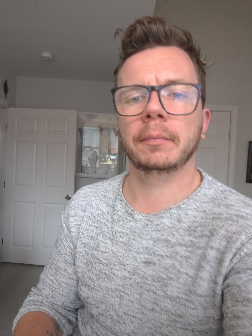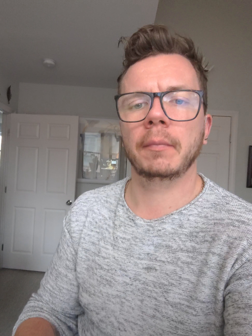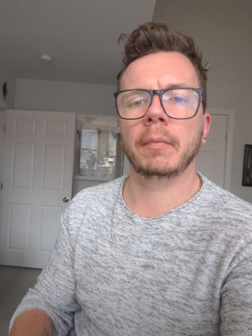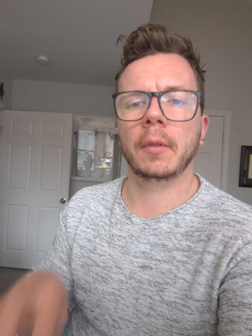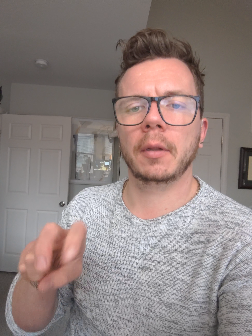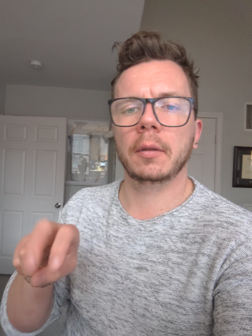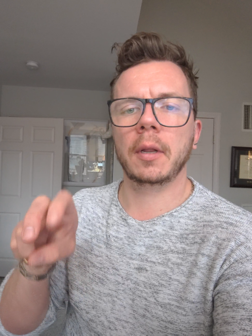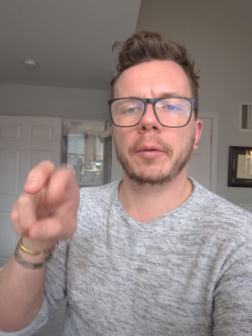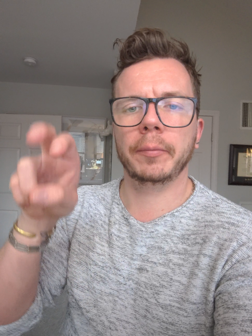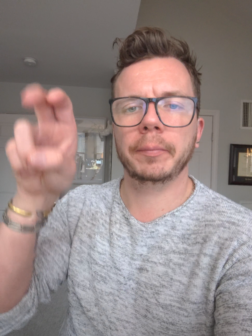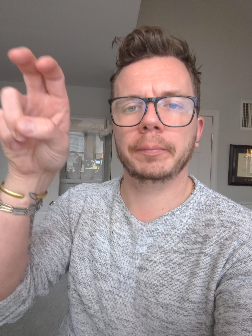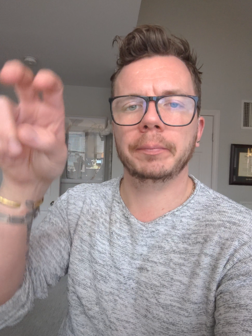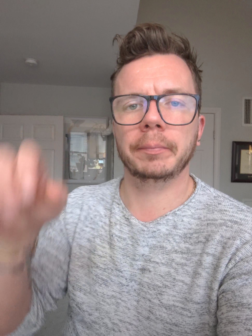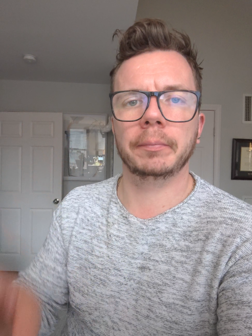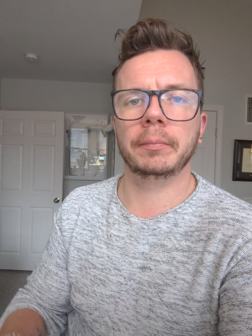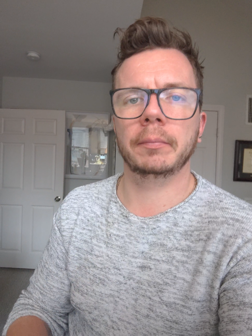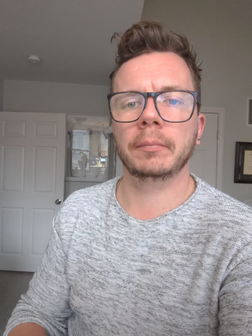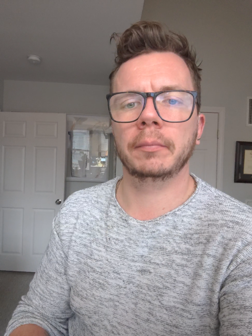stairs